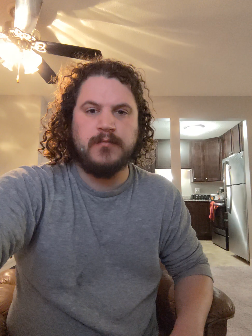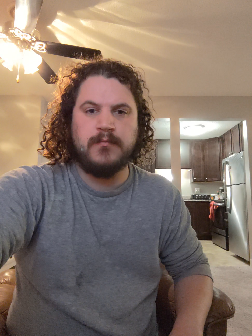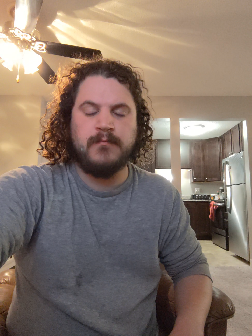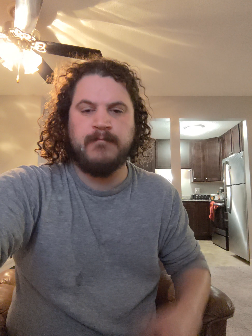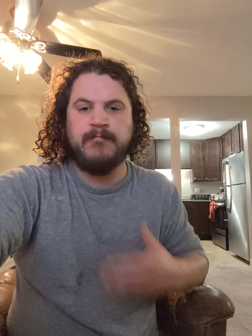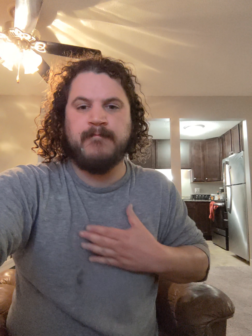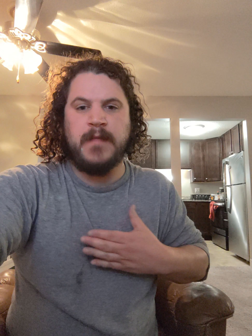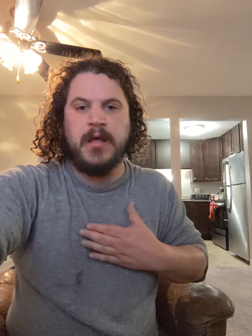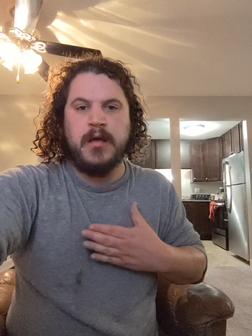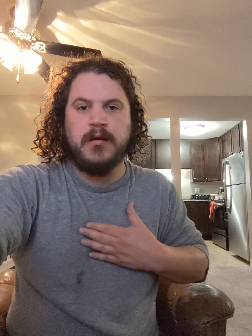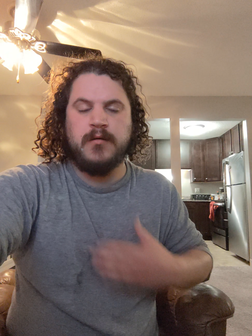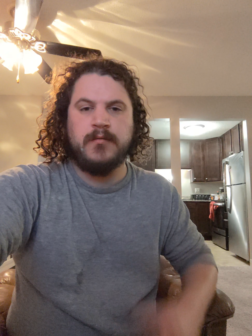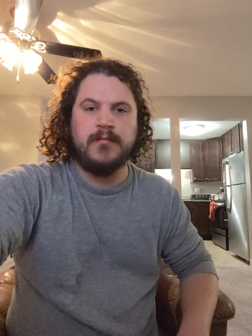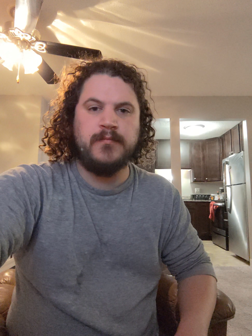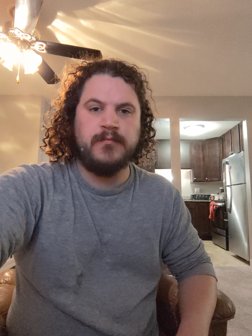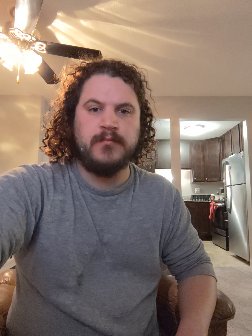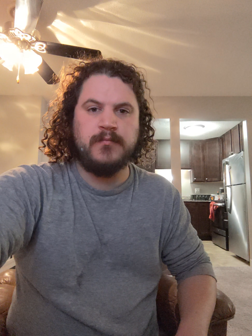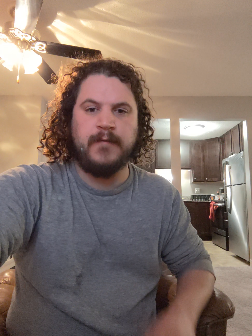my